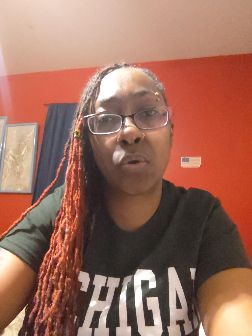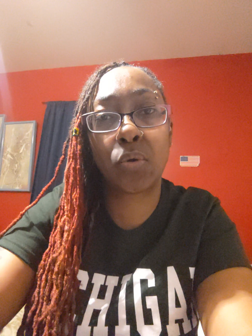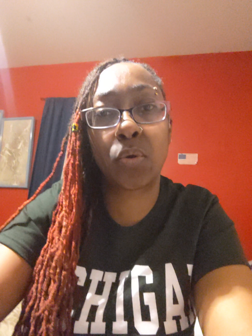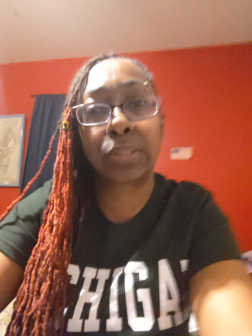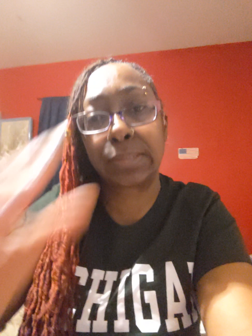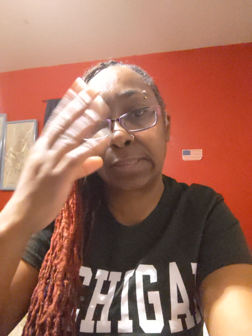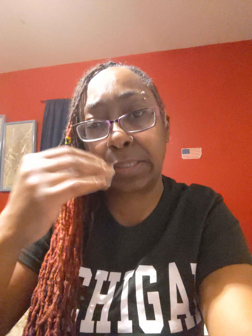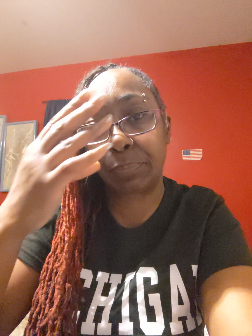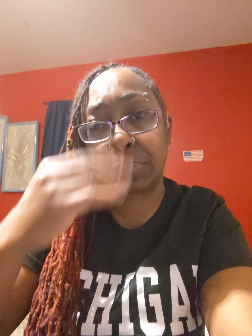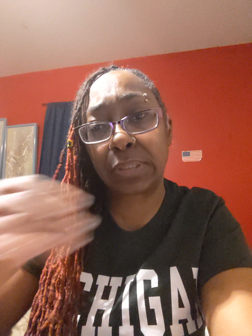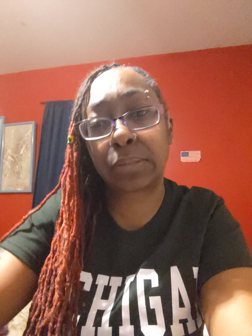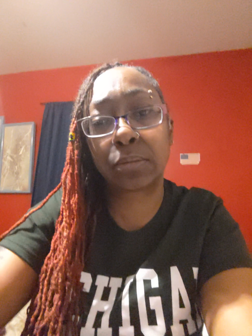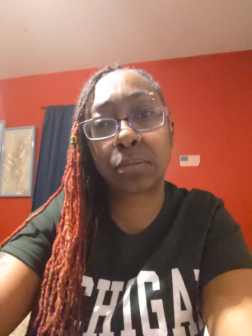sleepy